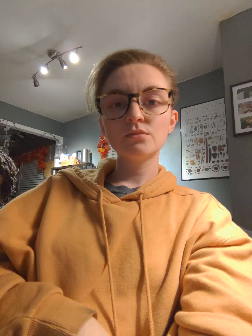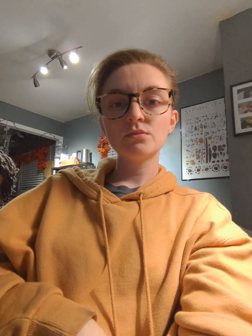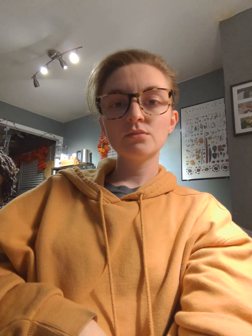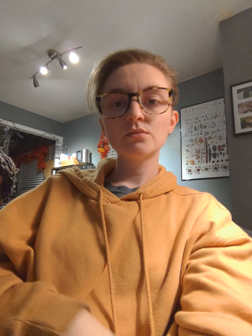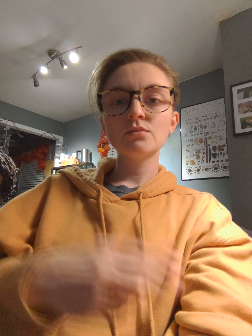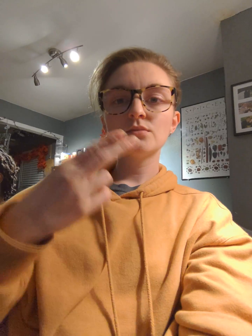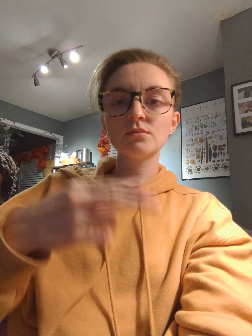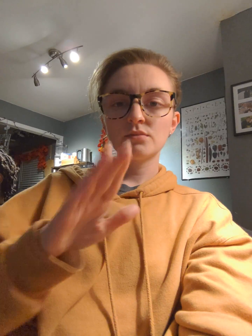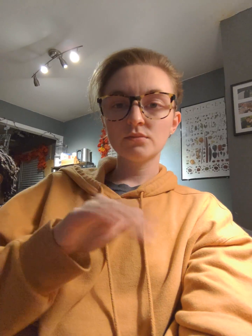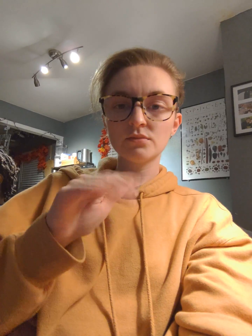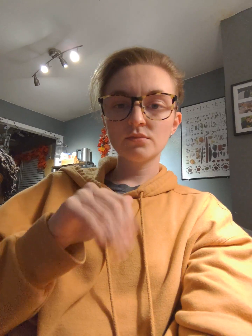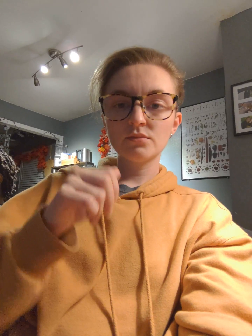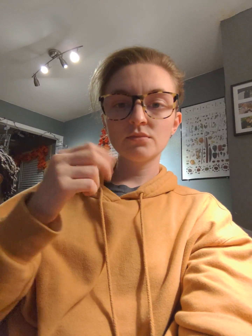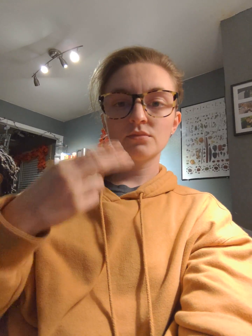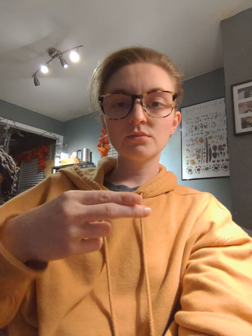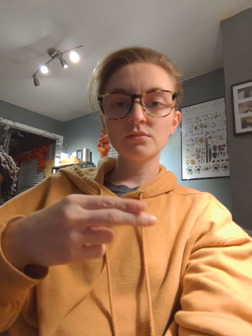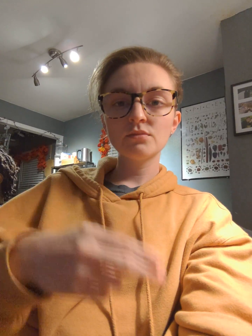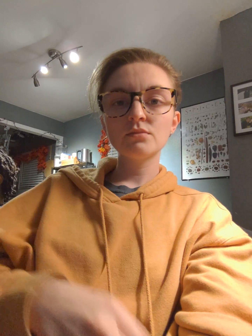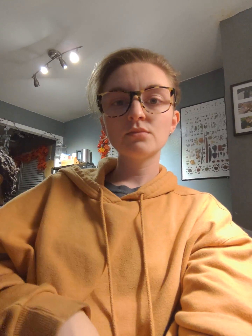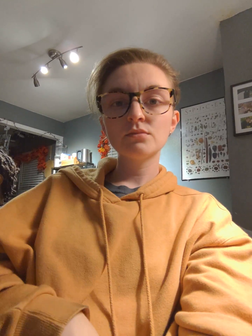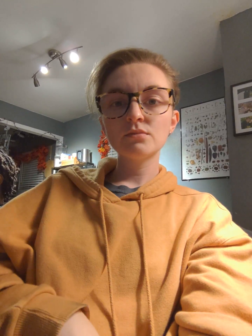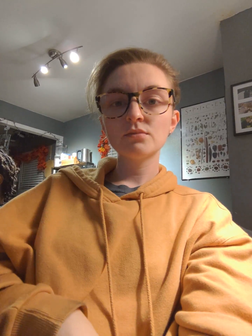pet's name